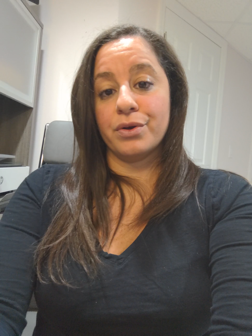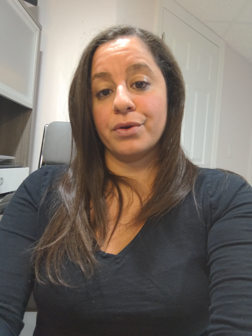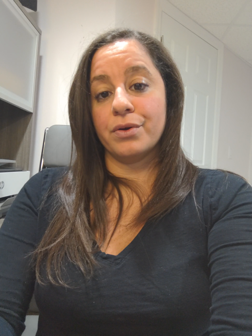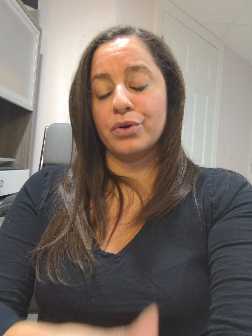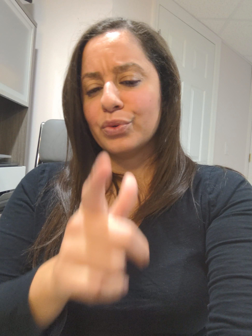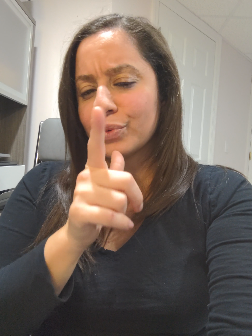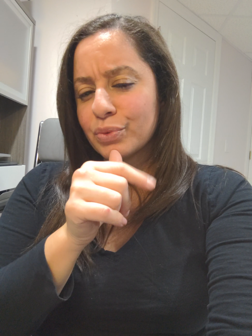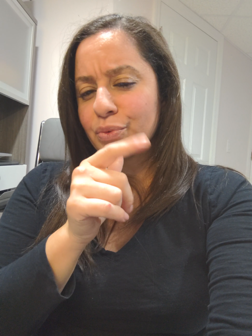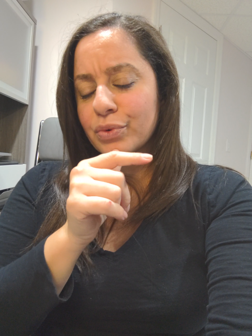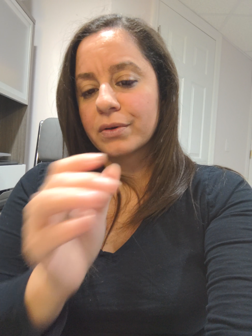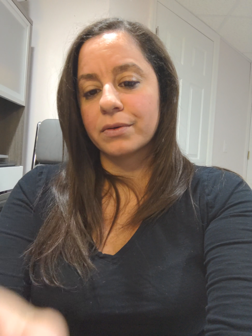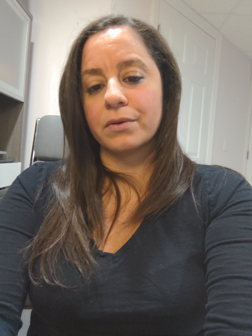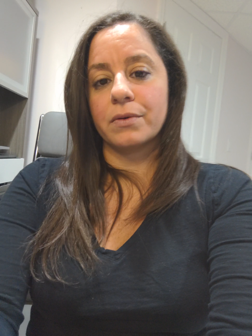who